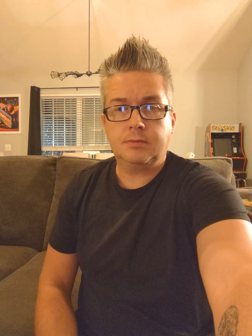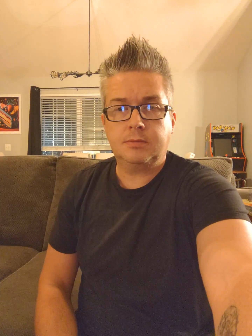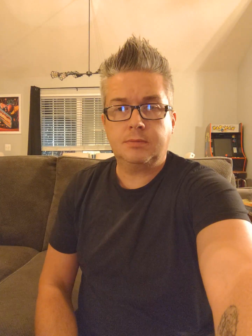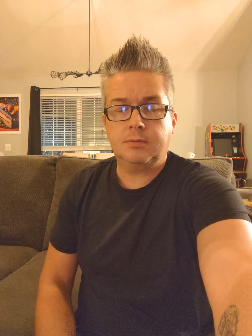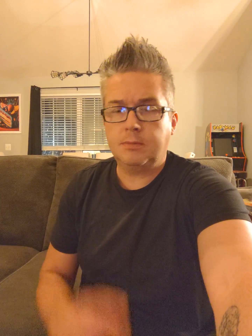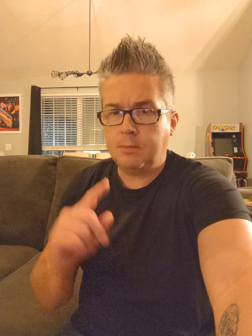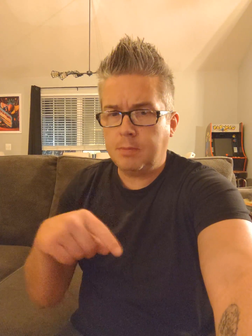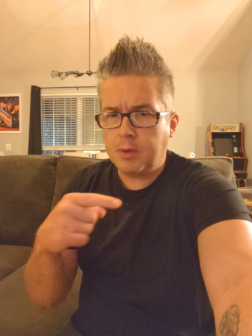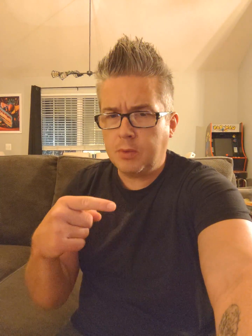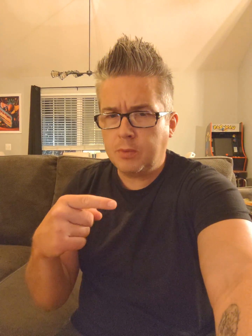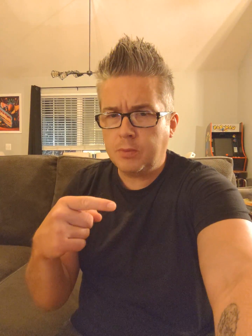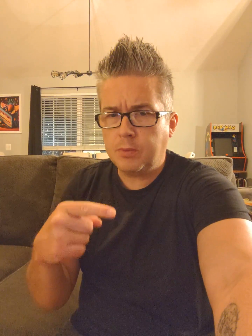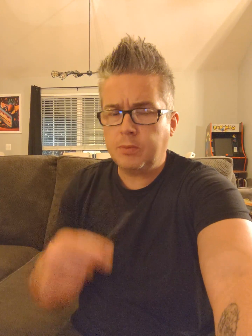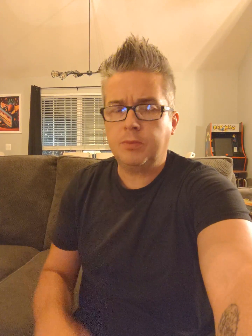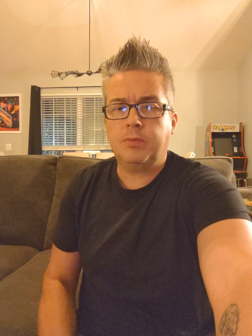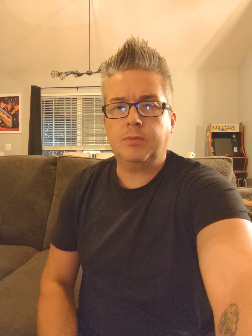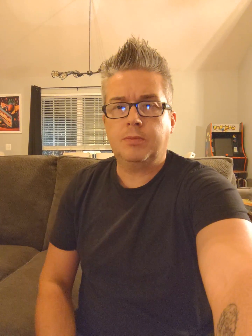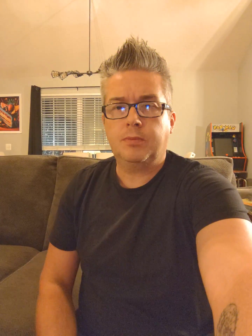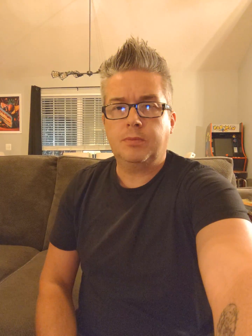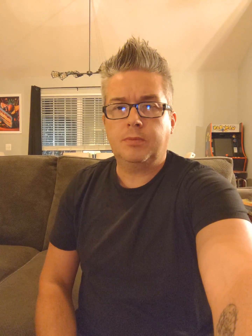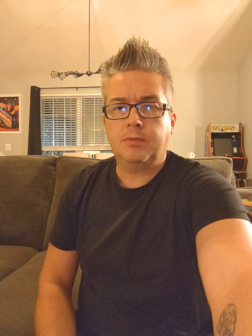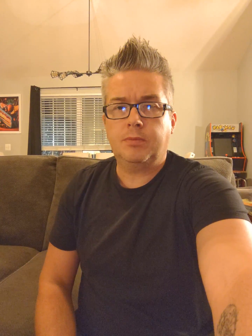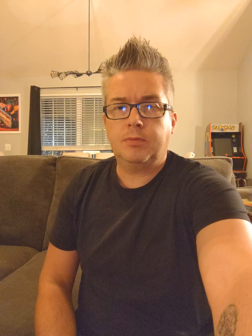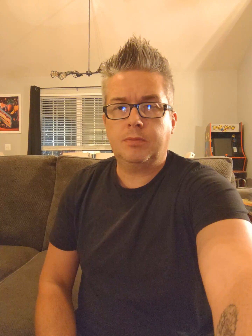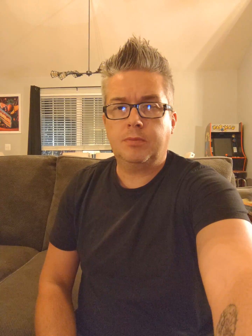about